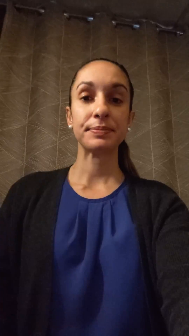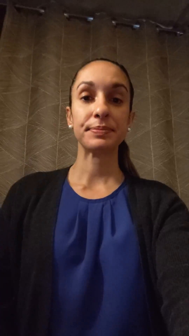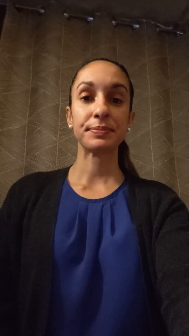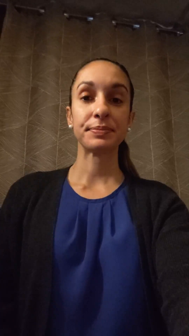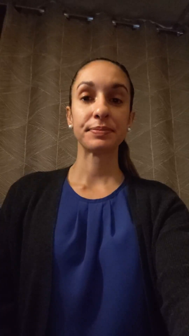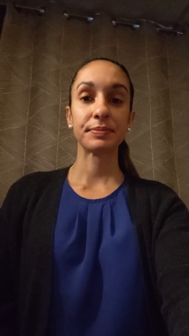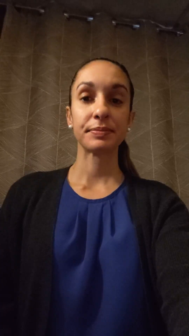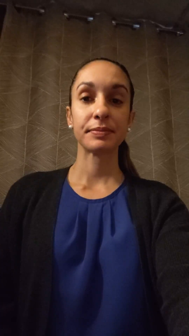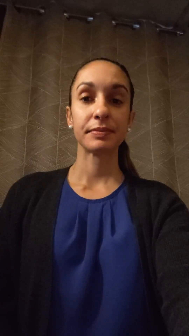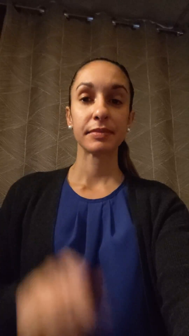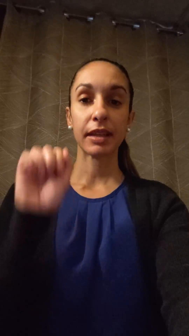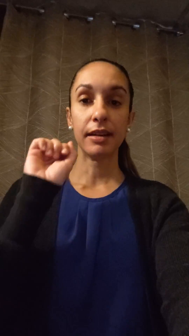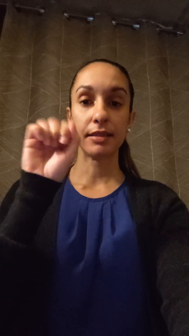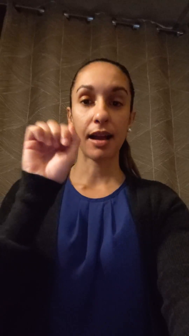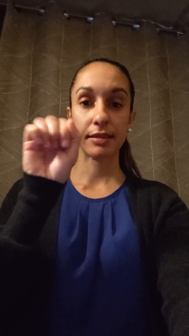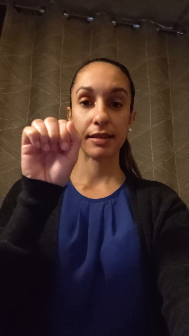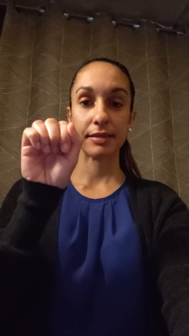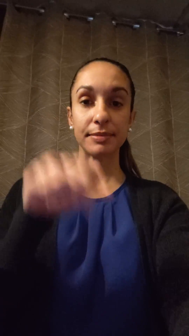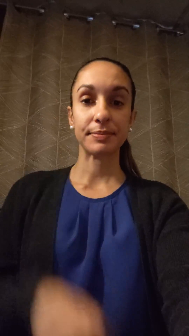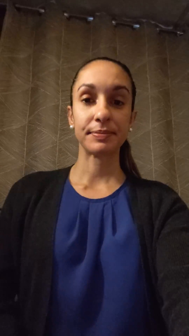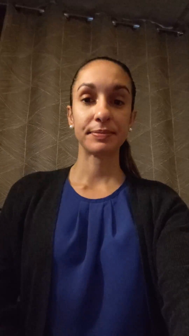knock